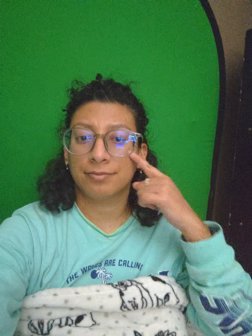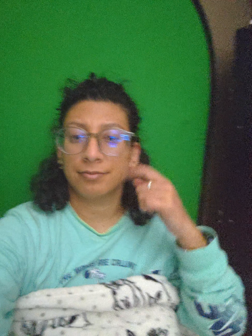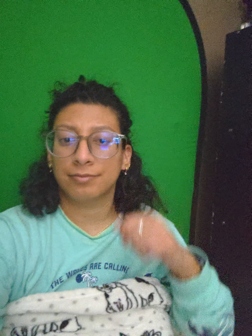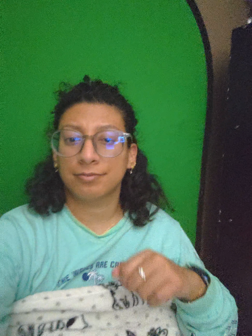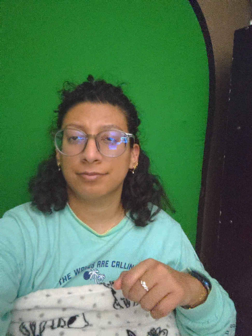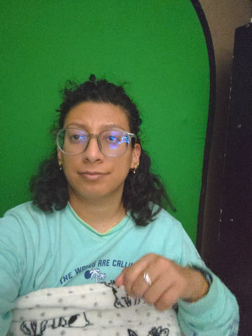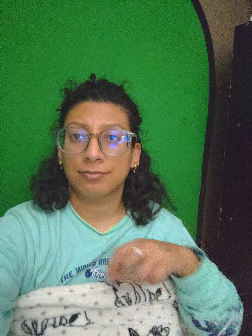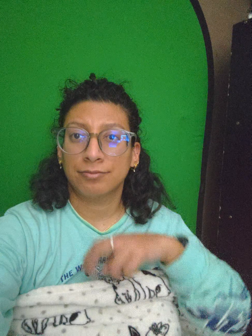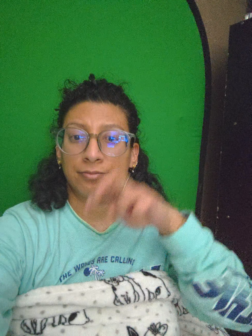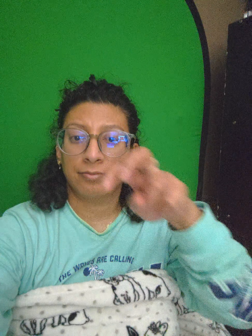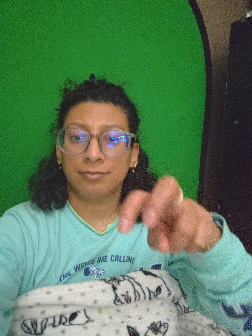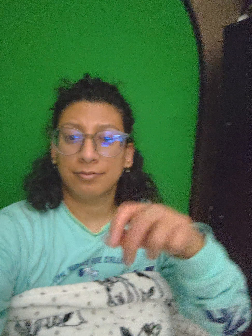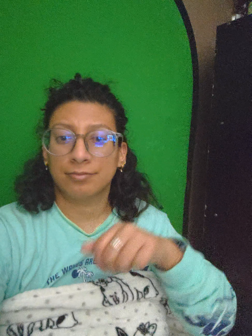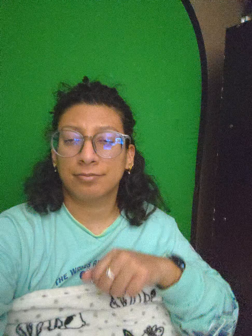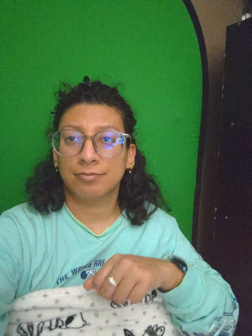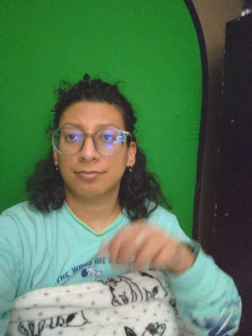ride